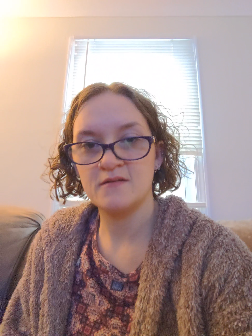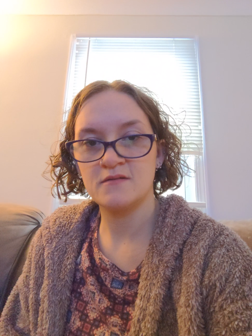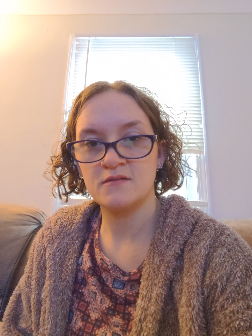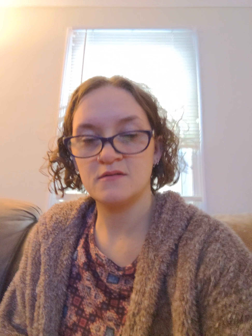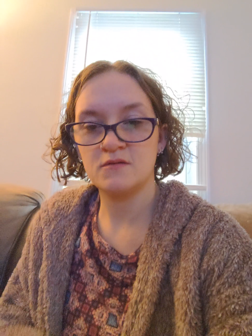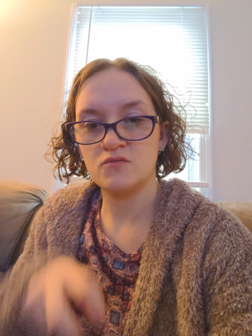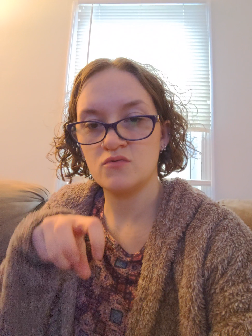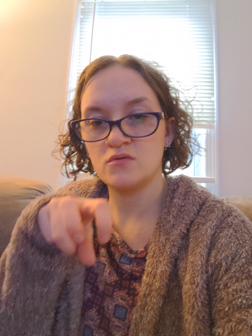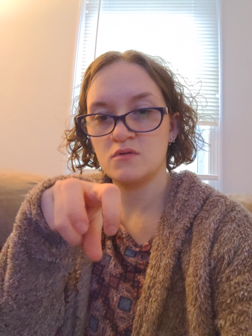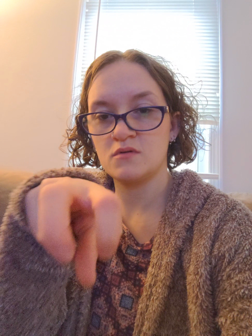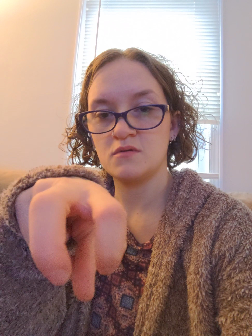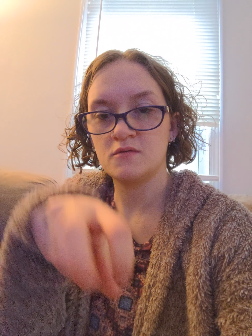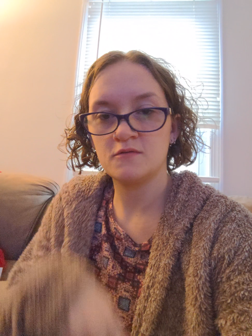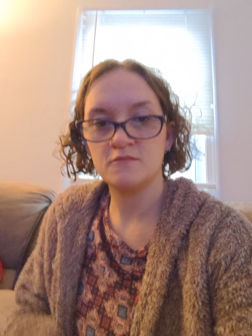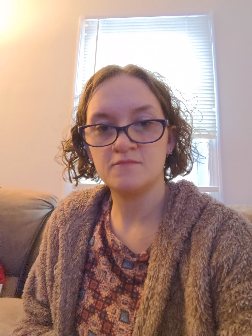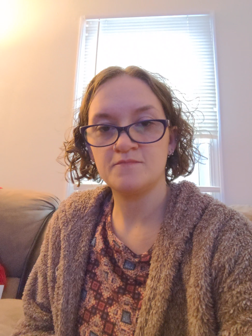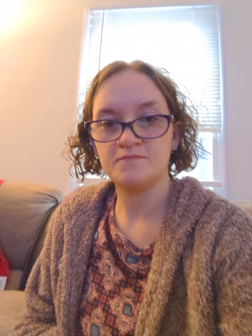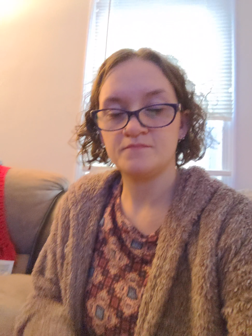ride